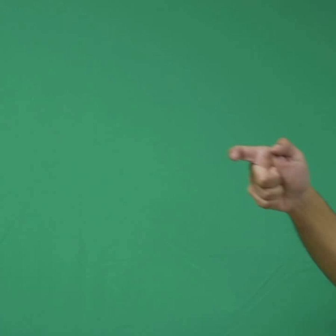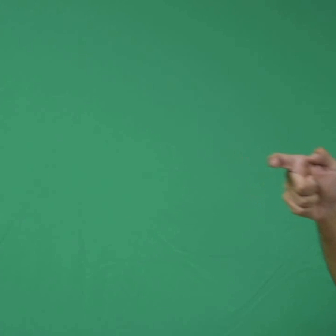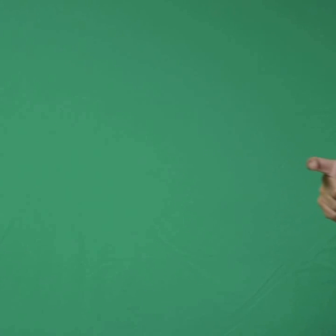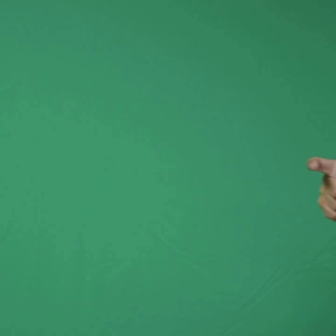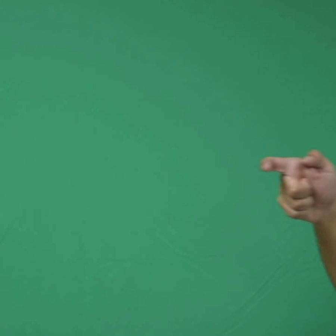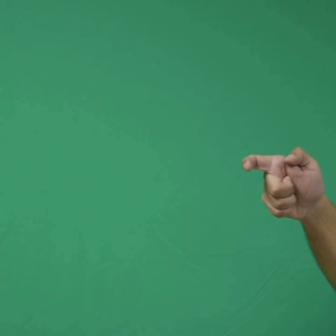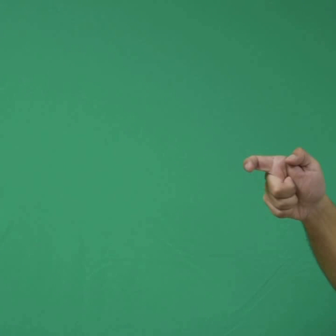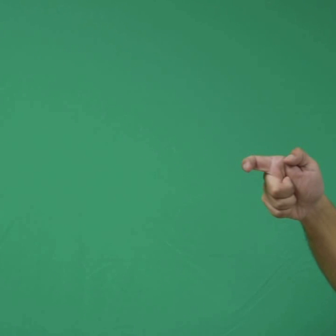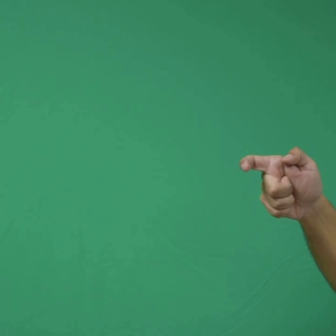X